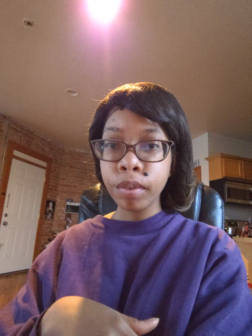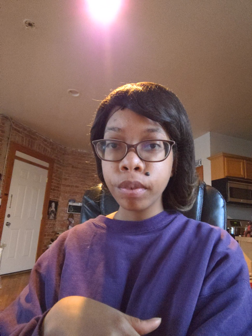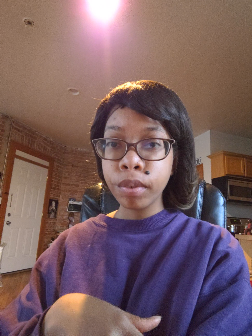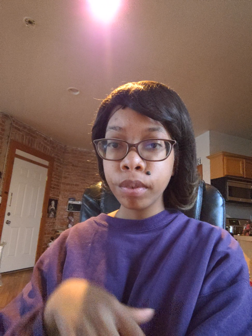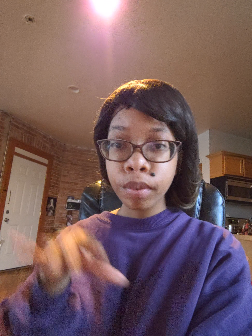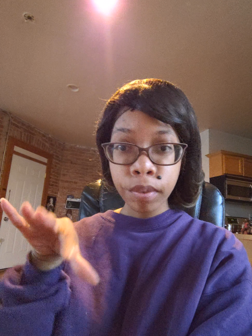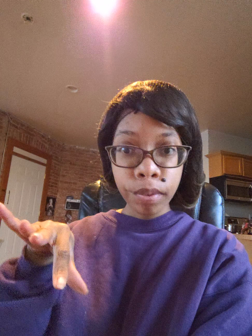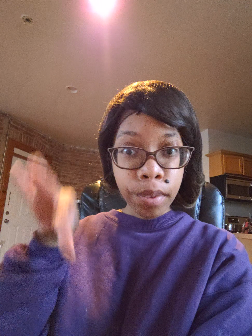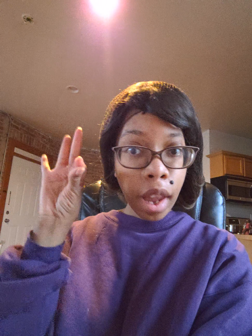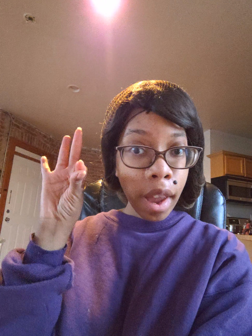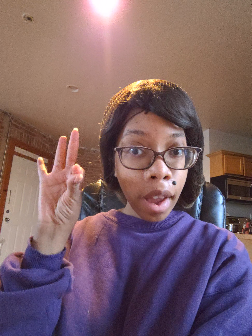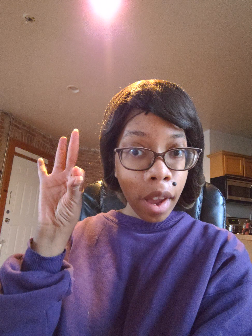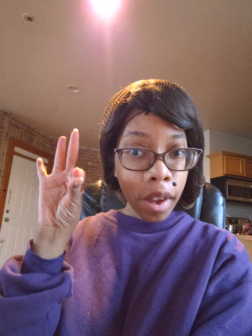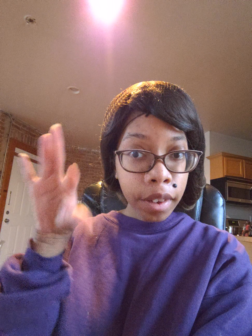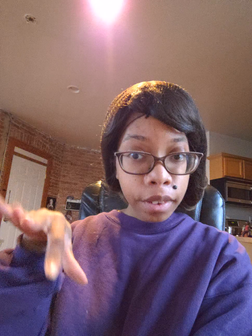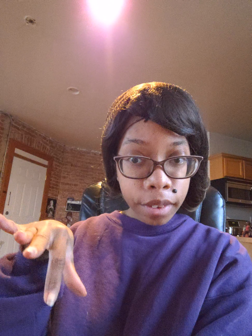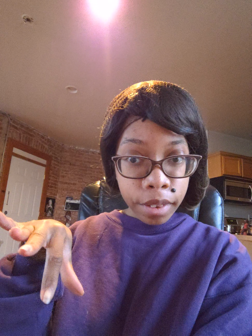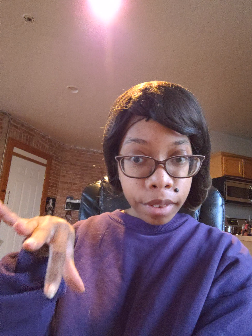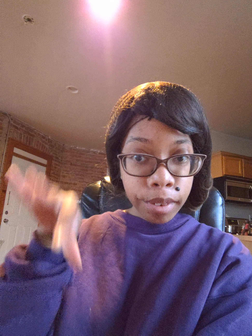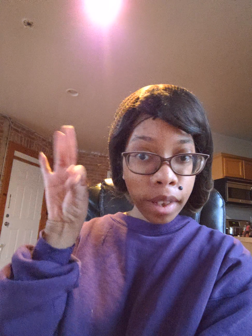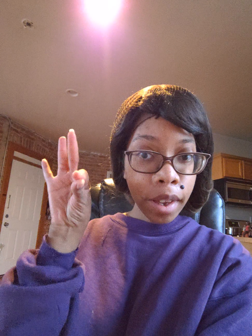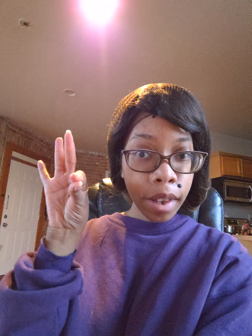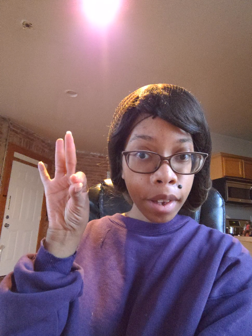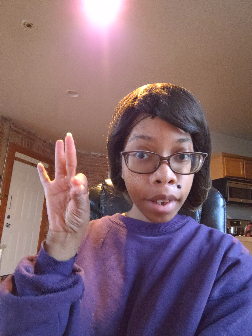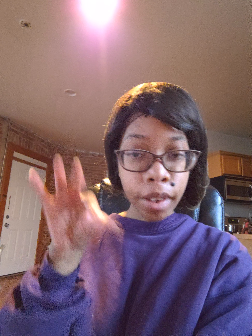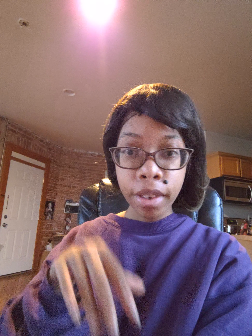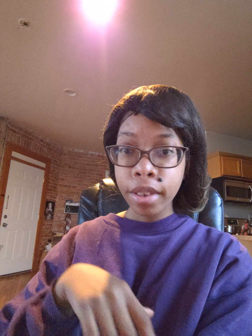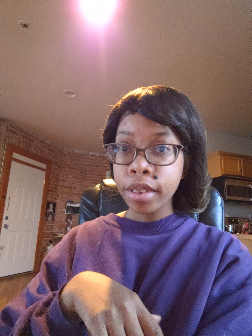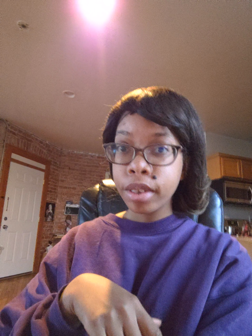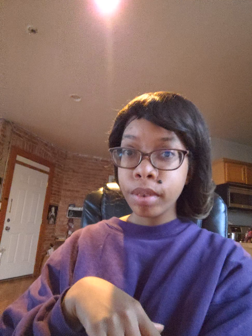find